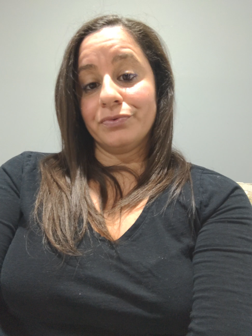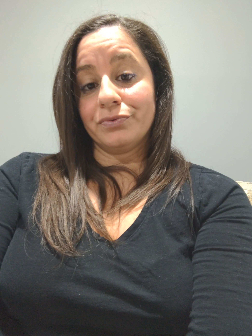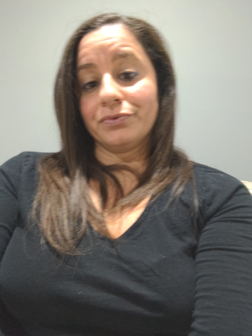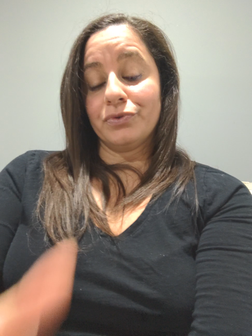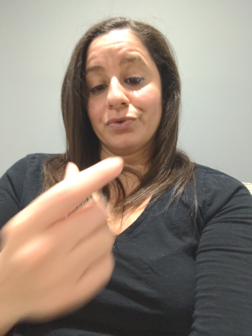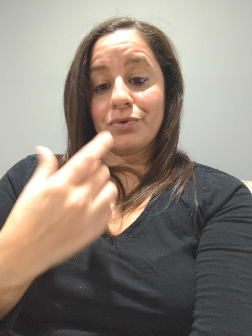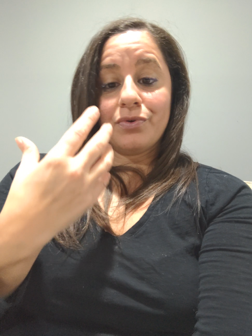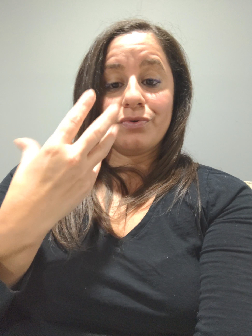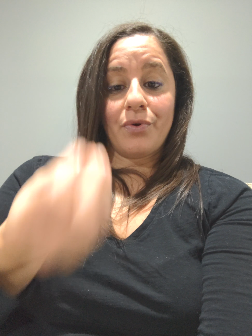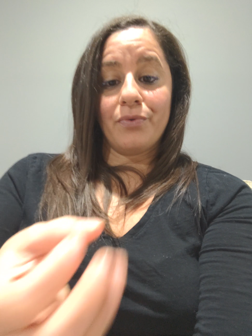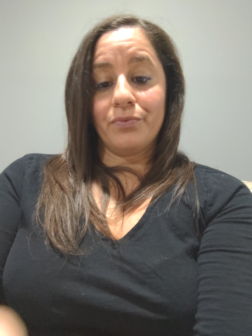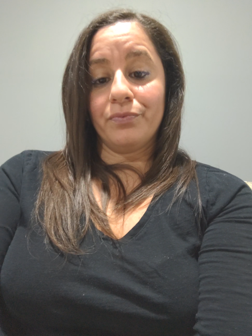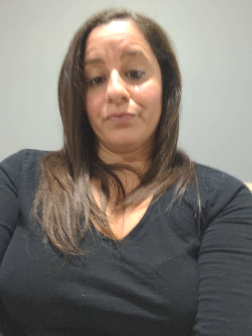go